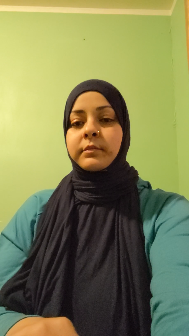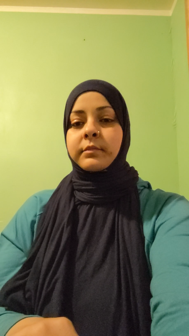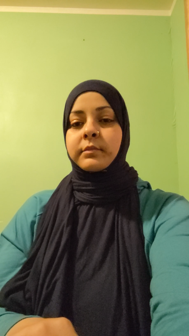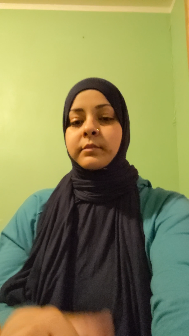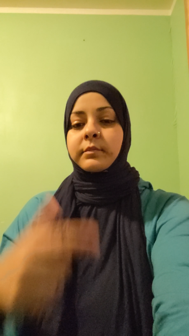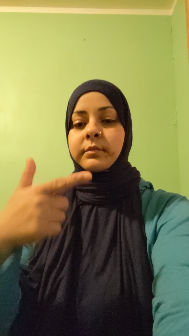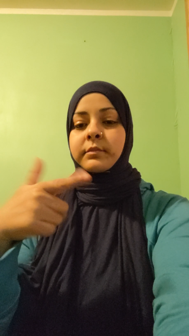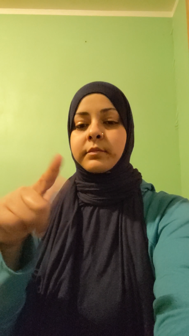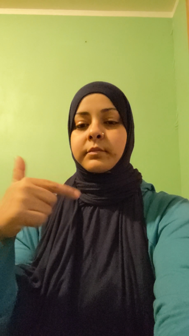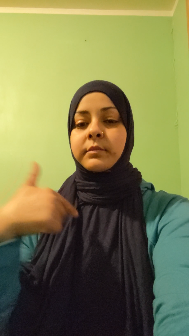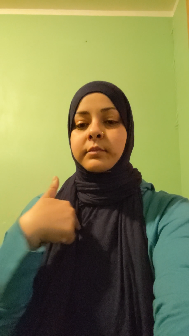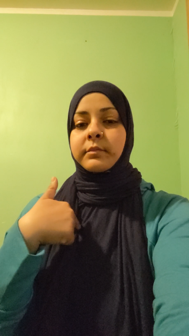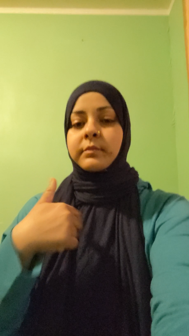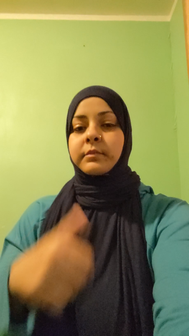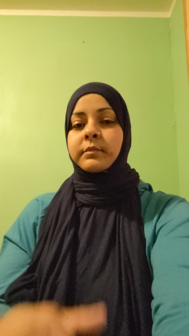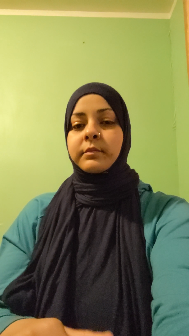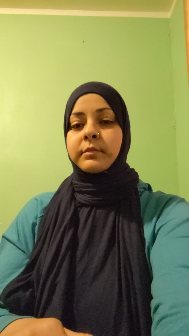let me